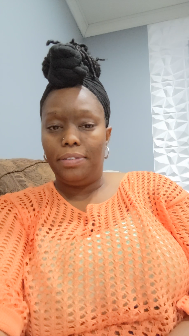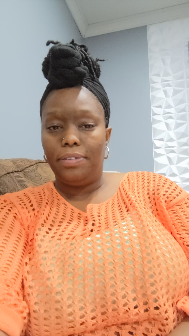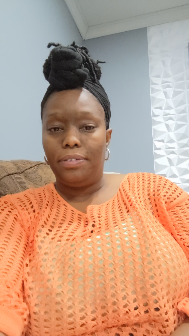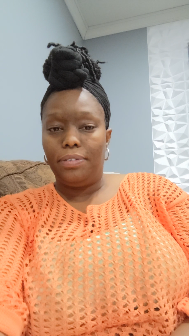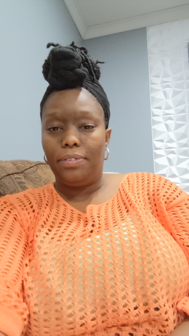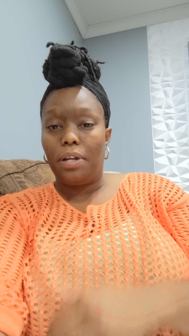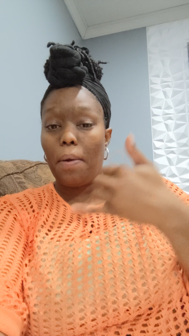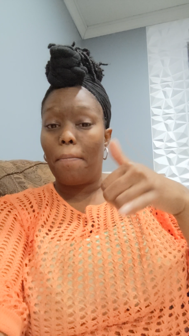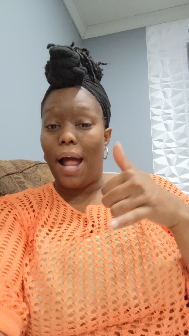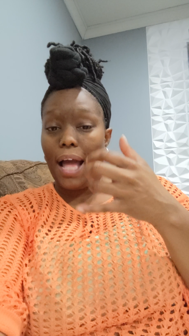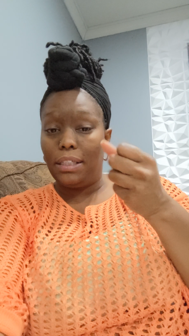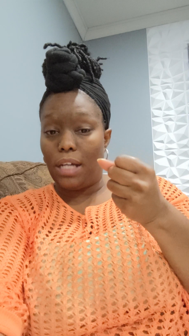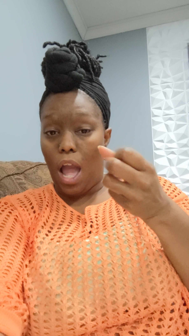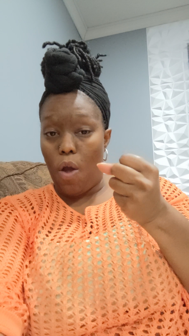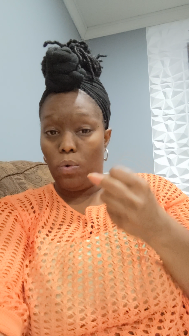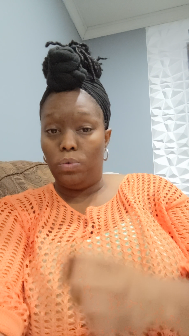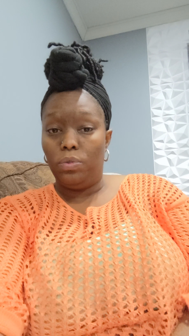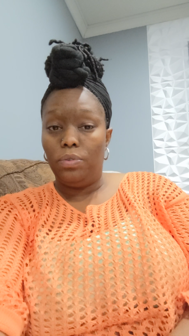play dough